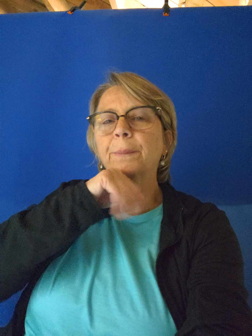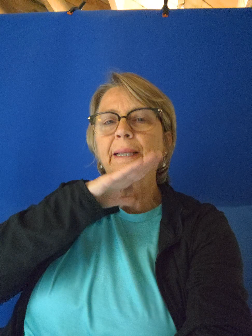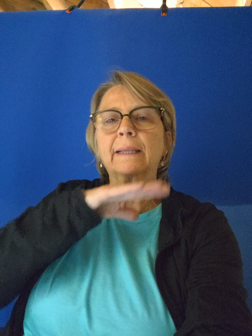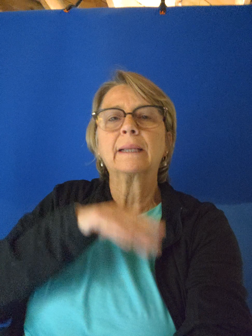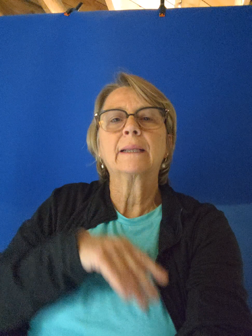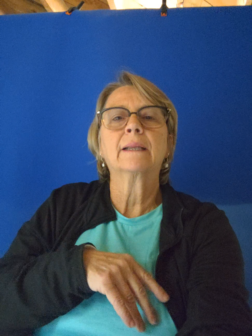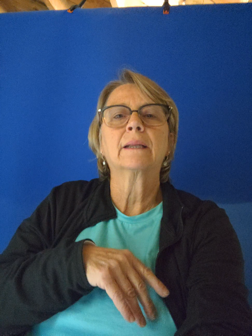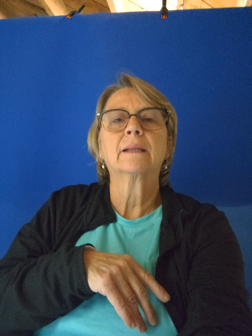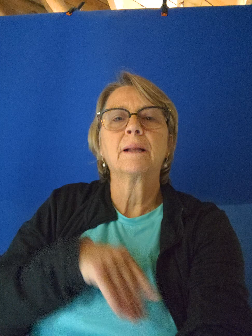pig